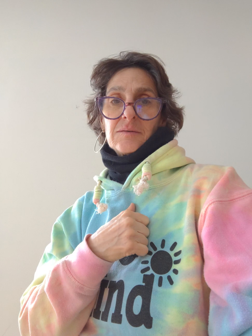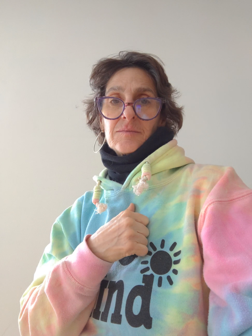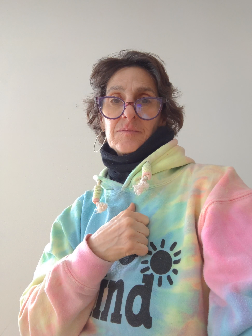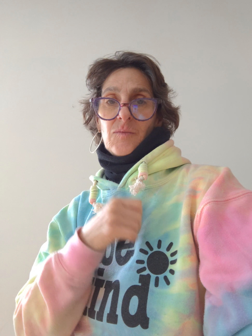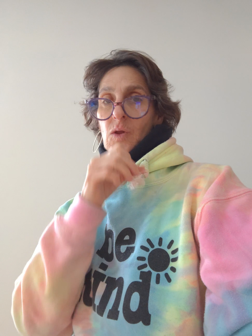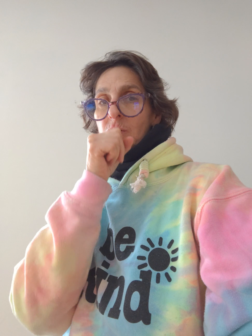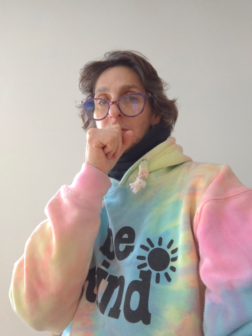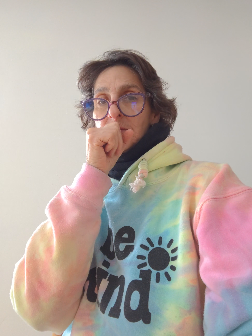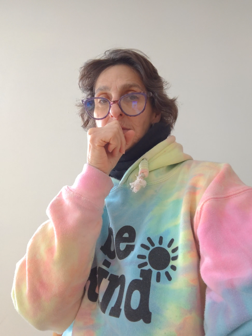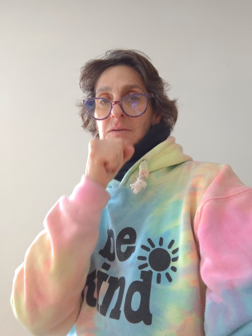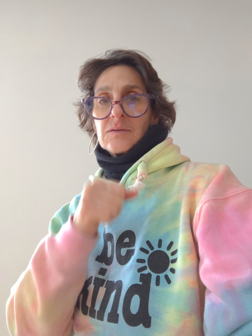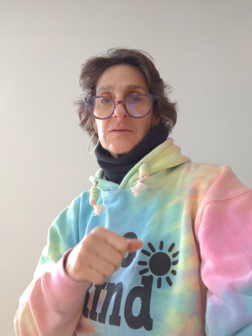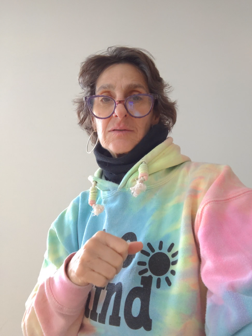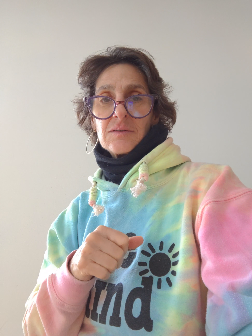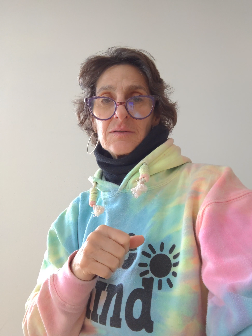orange